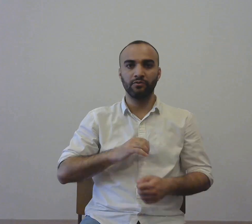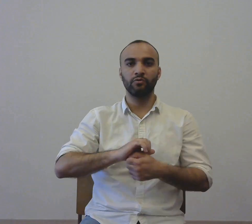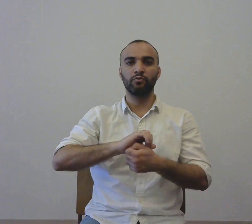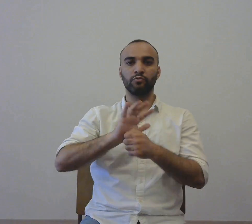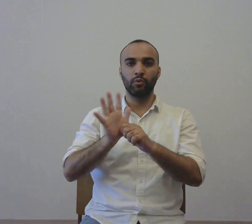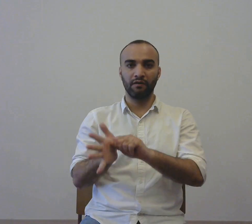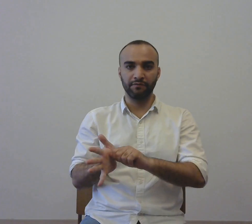covid